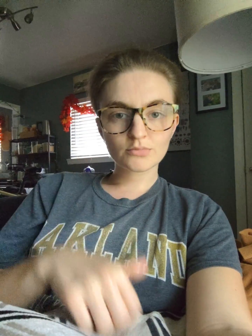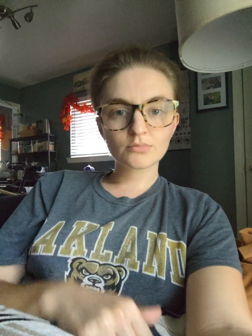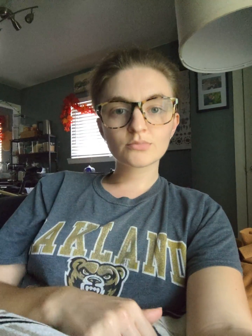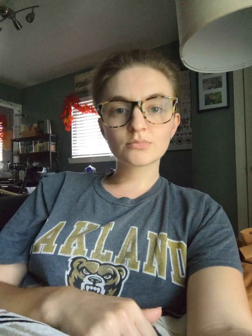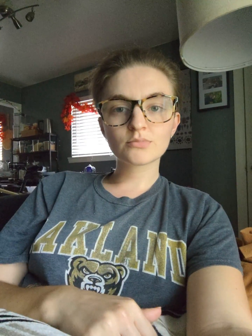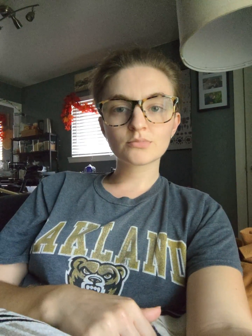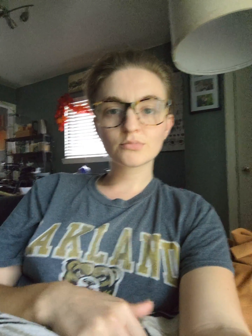catch